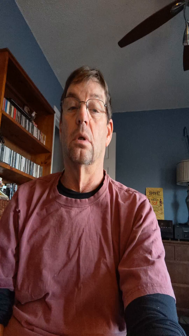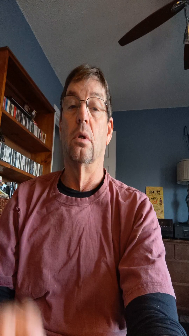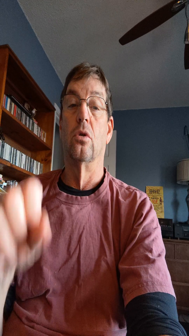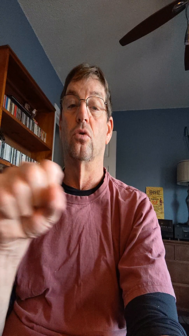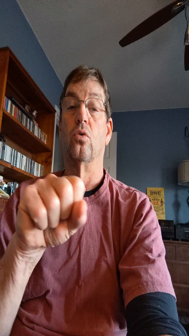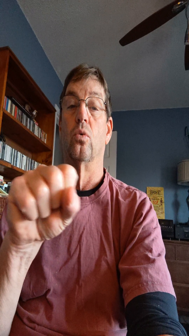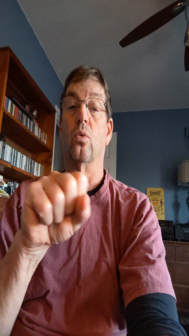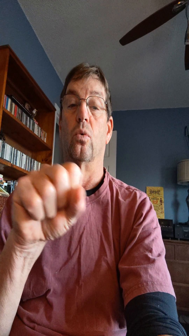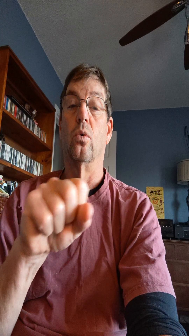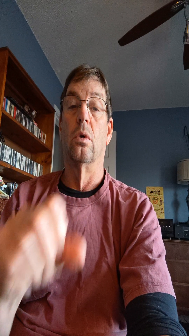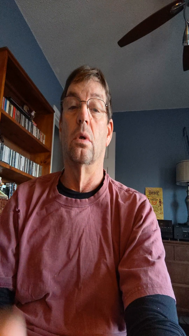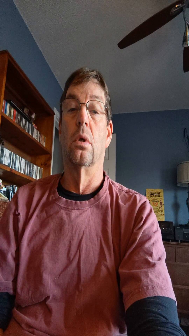shoe